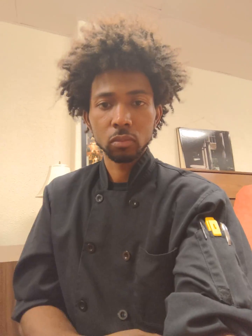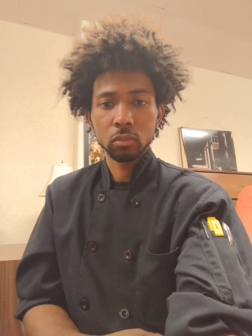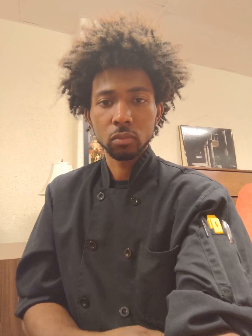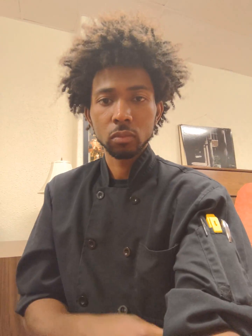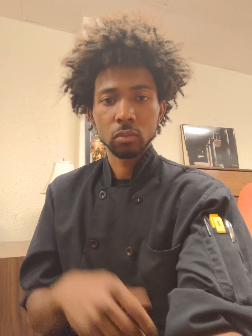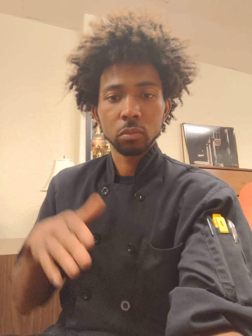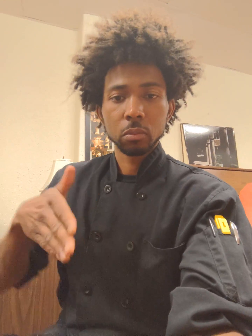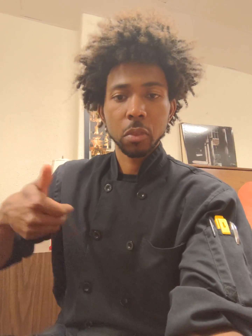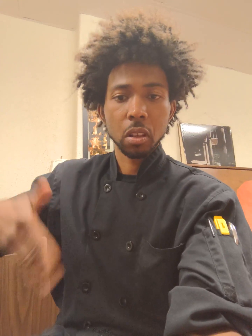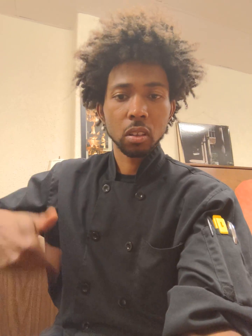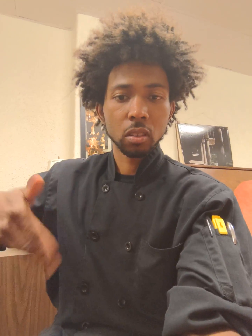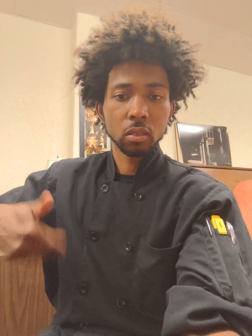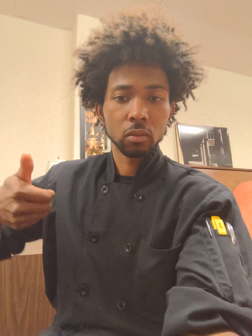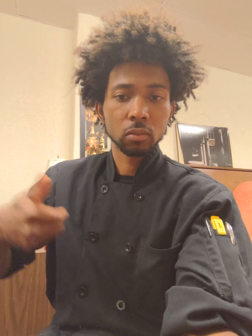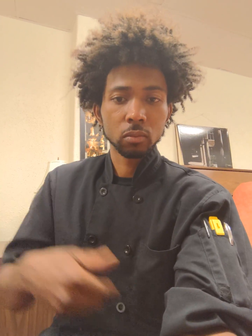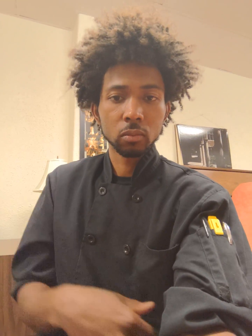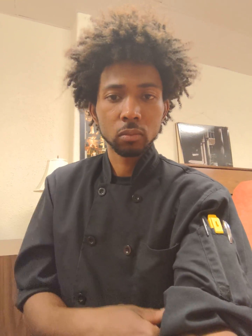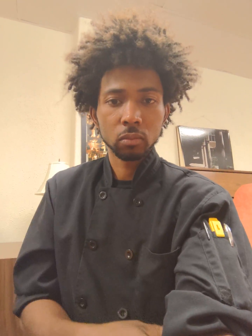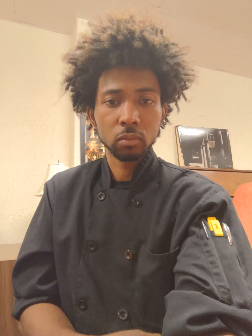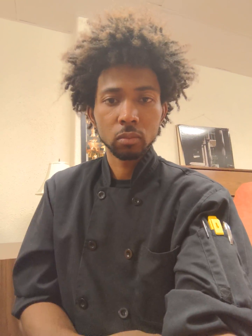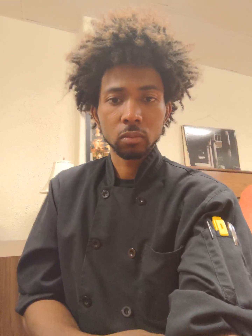pants